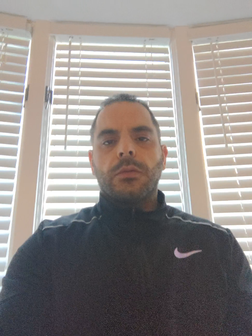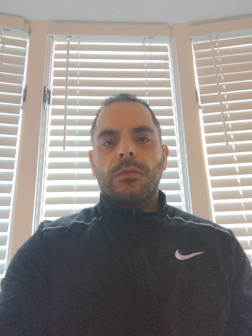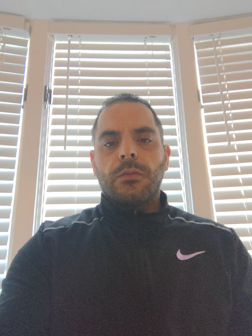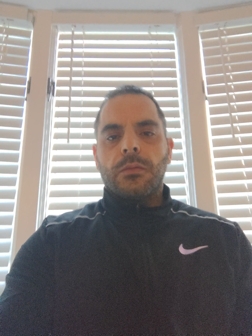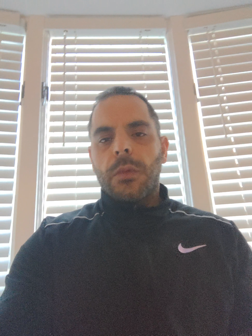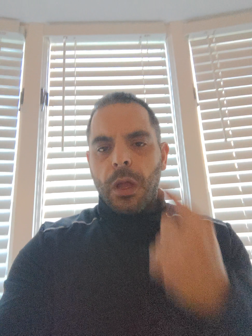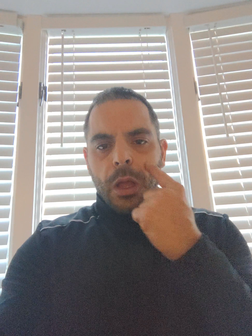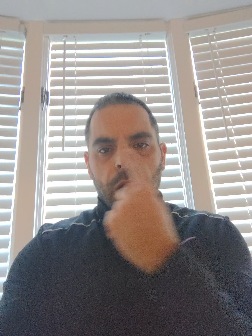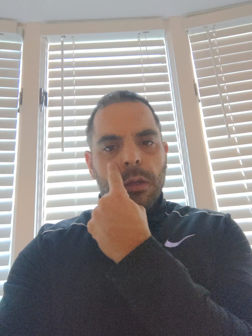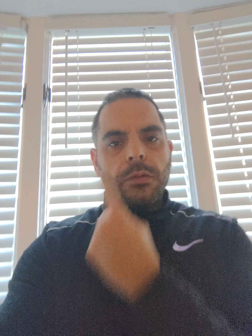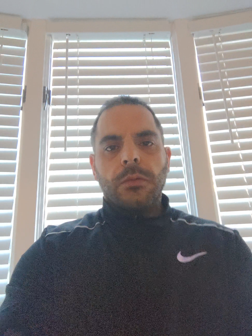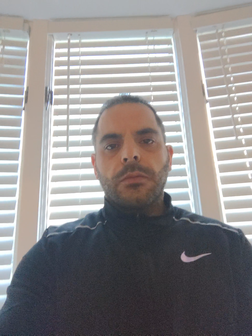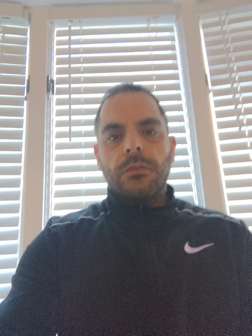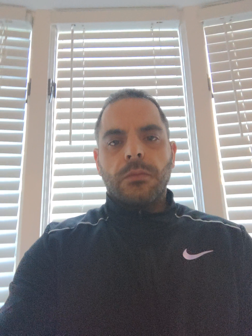eye